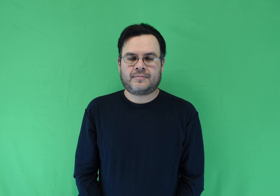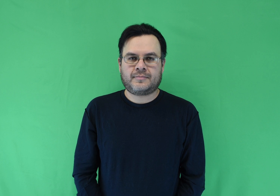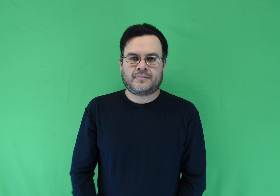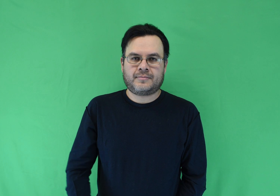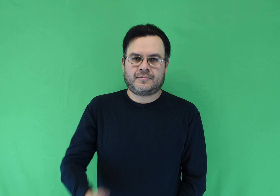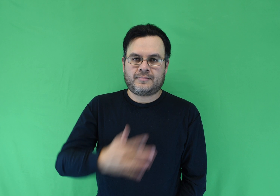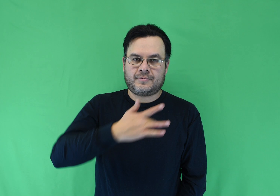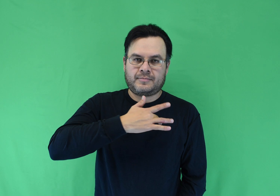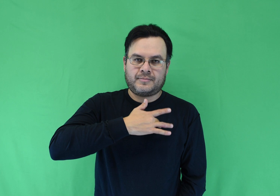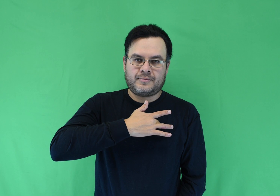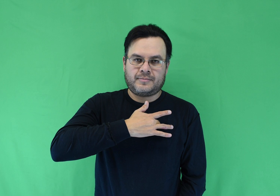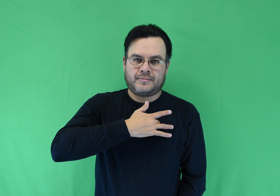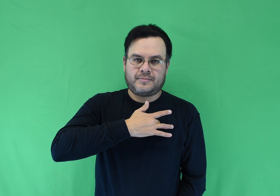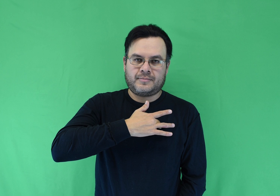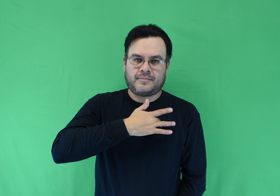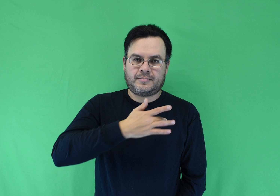corazón